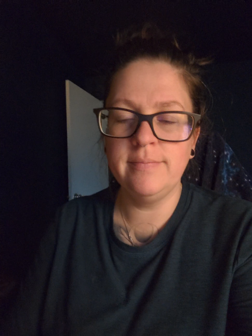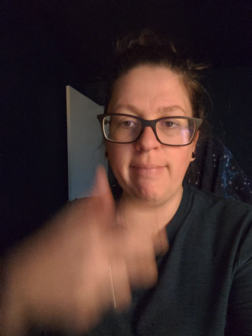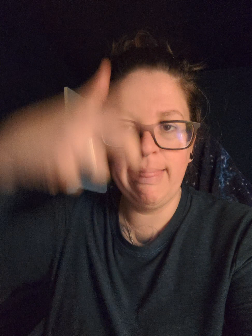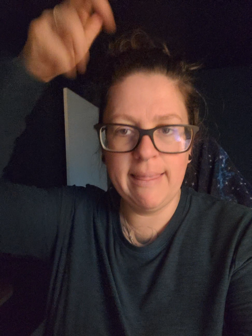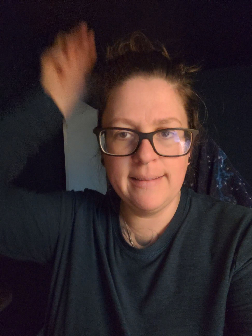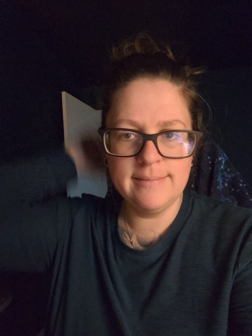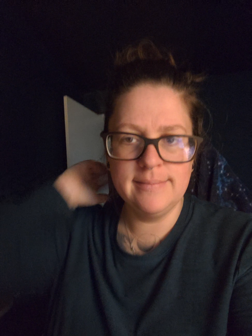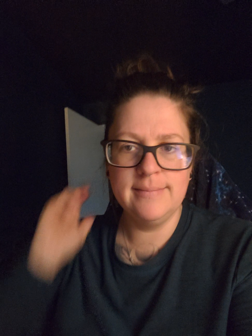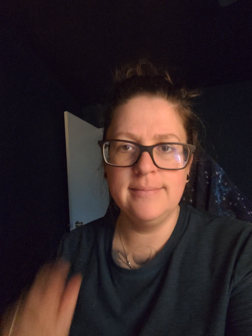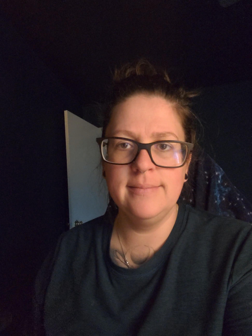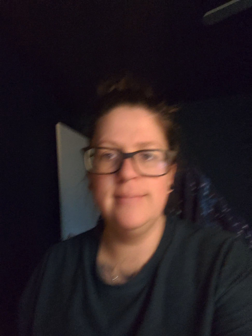lion